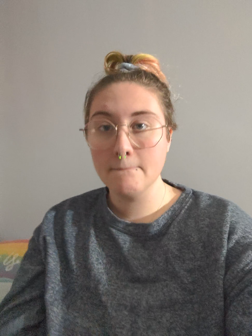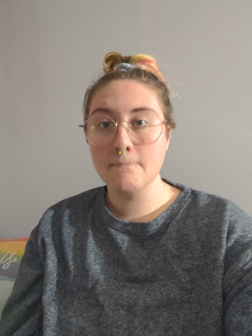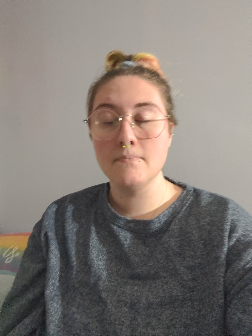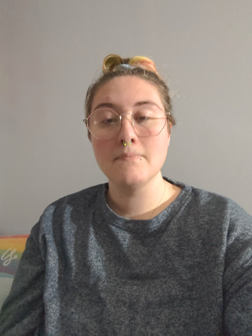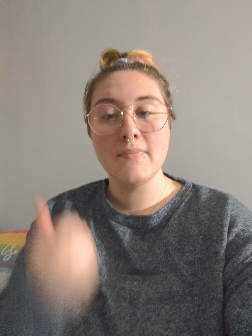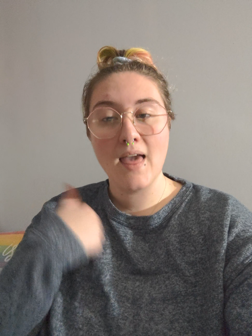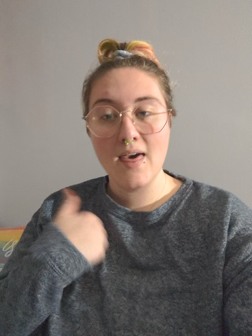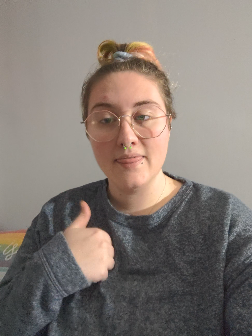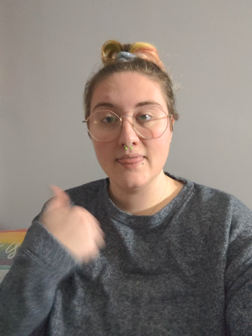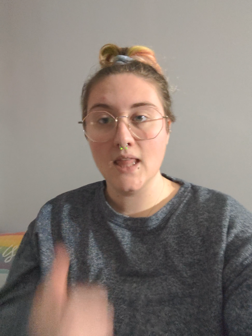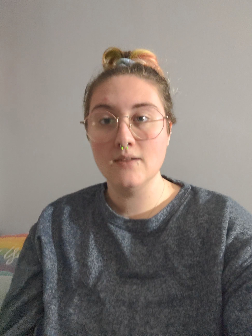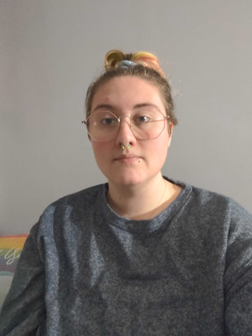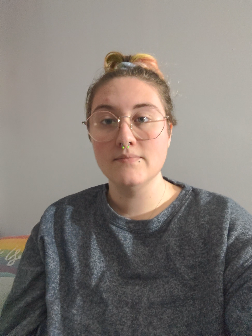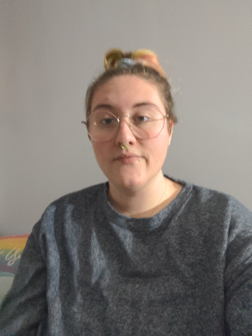bath